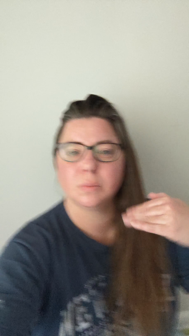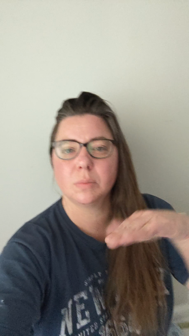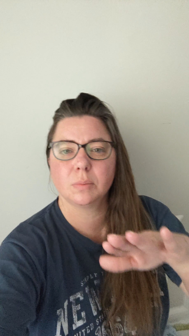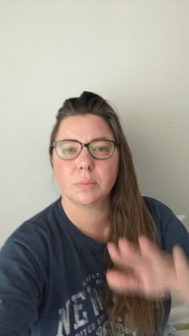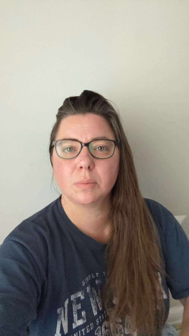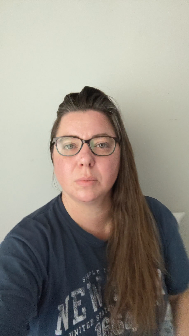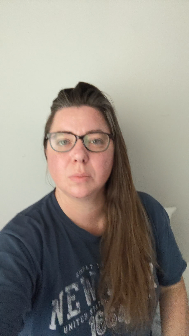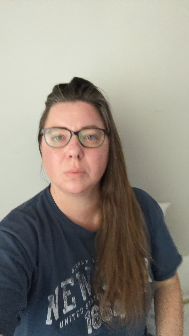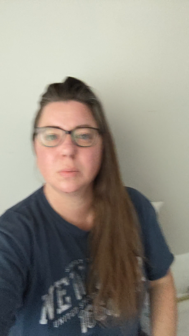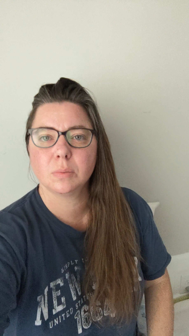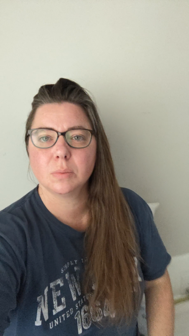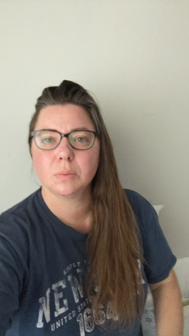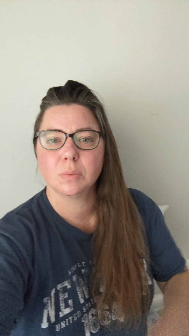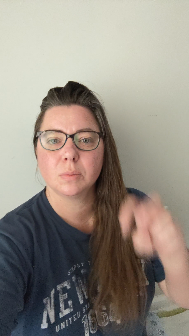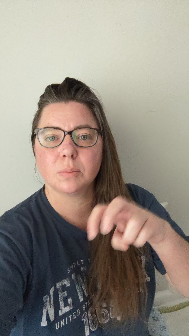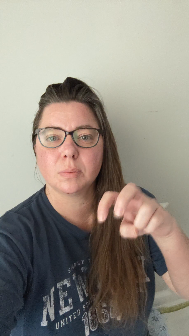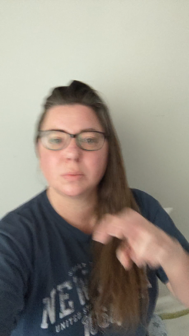potato